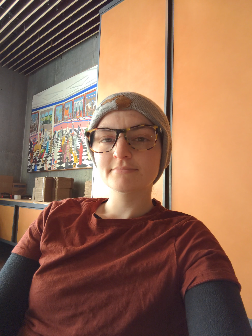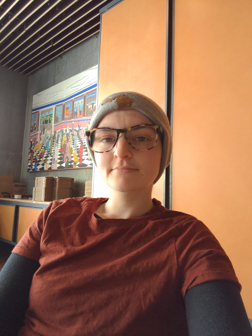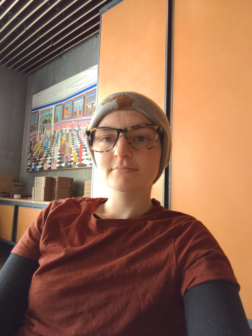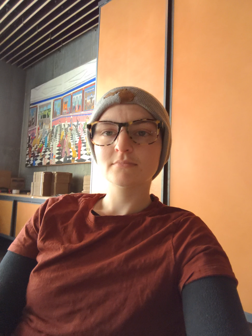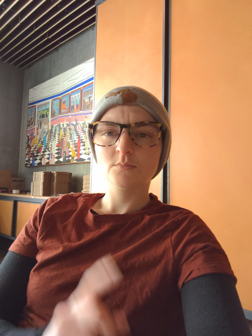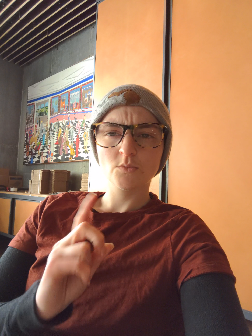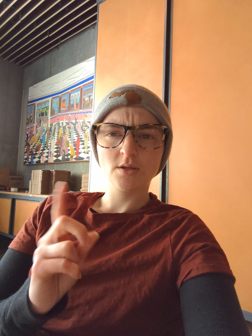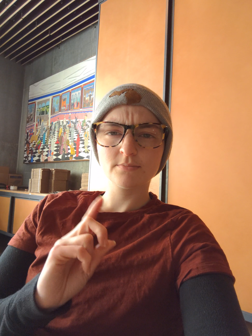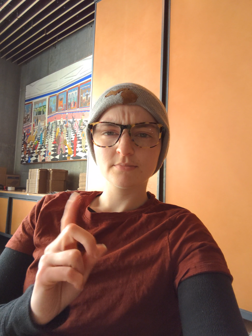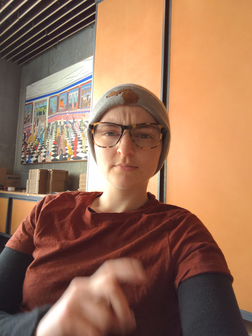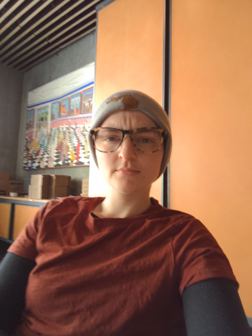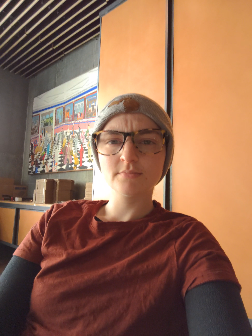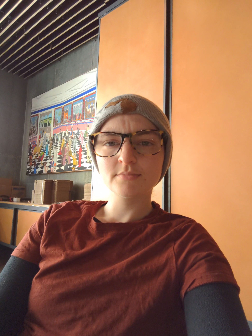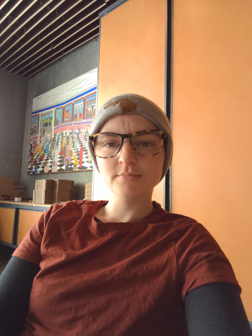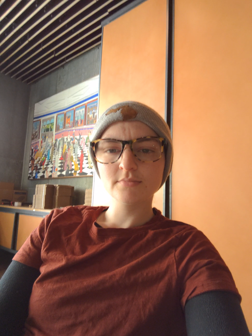where